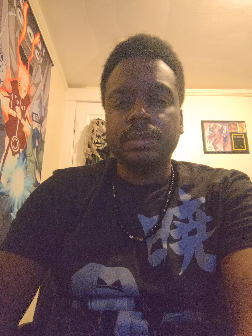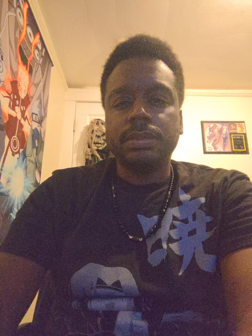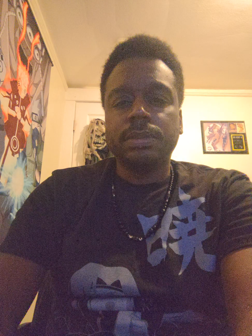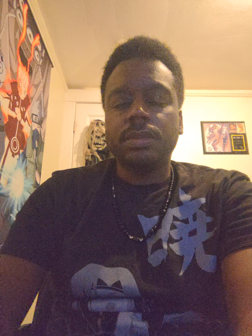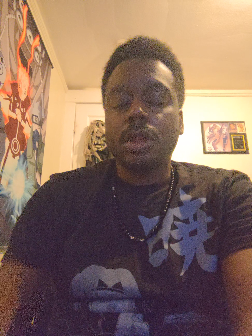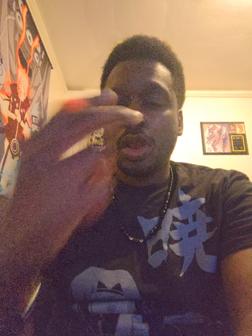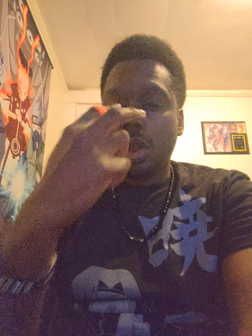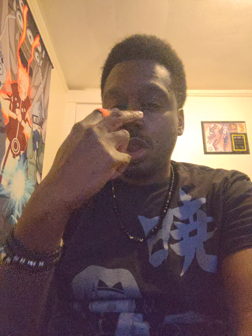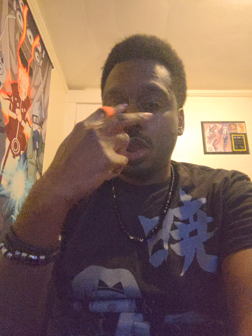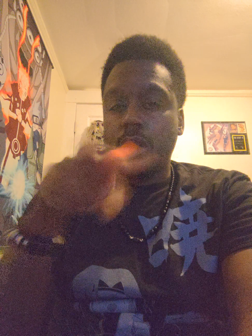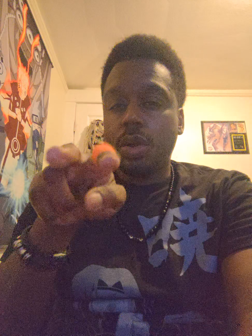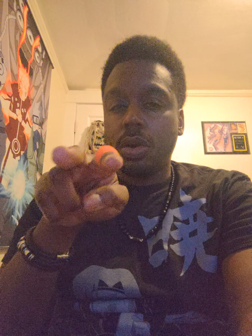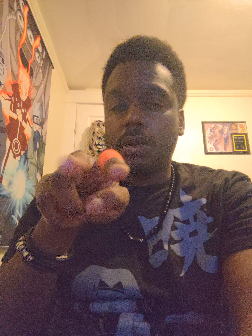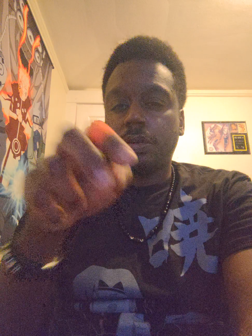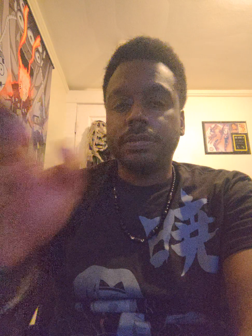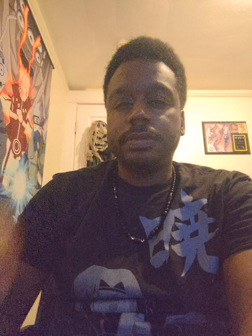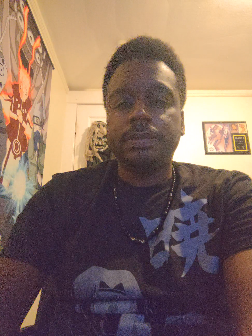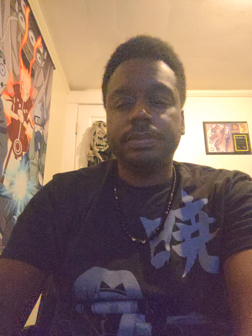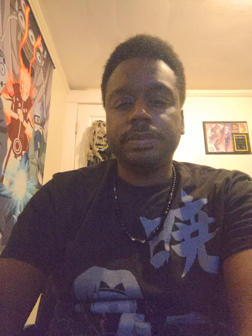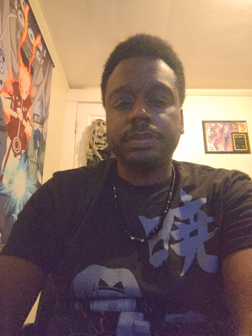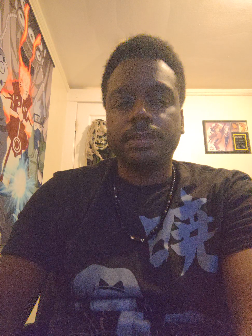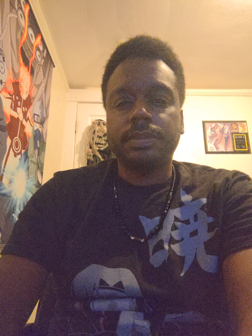look